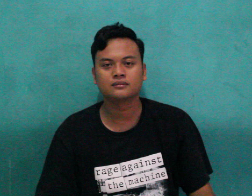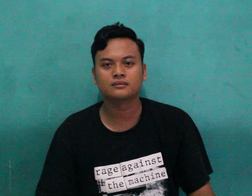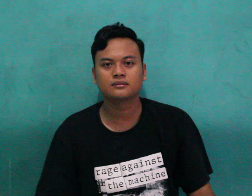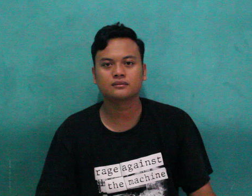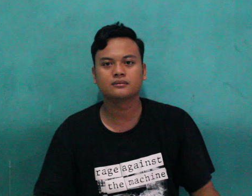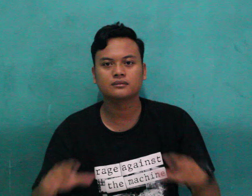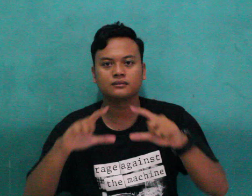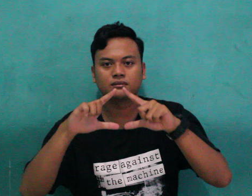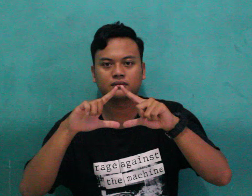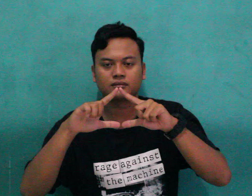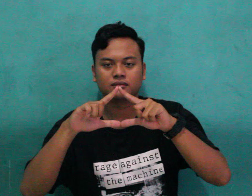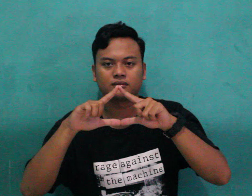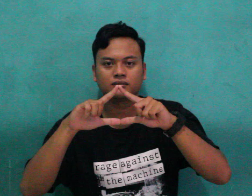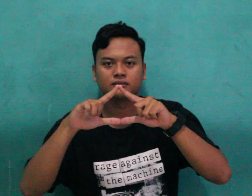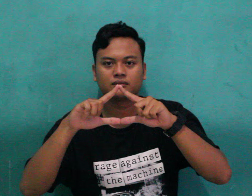A